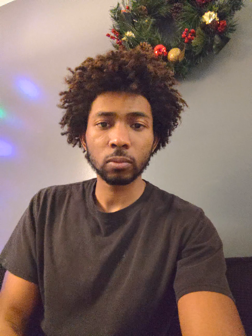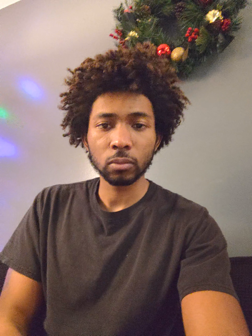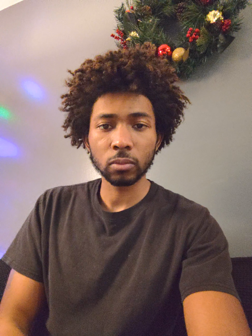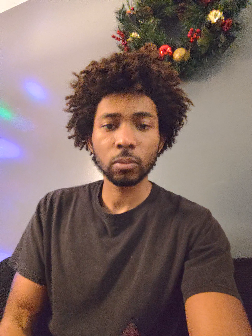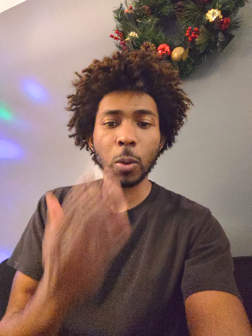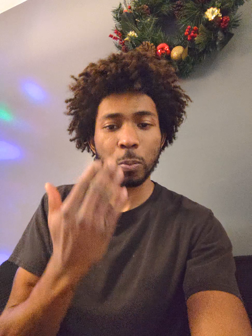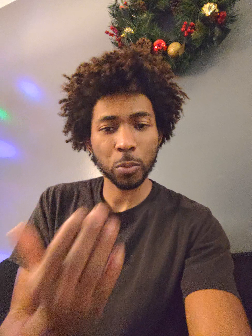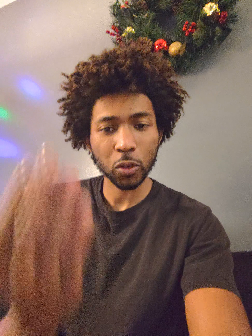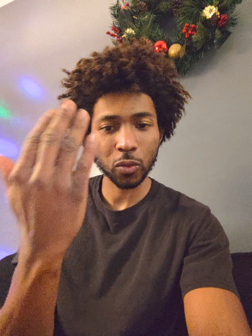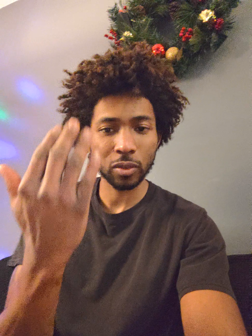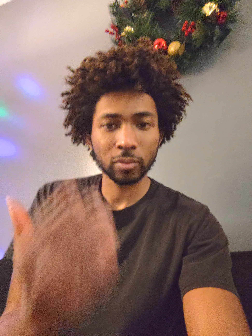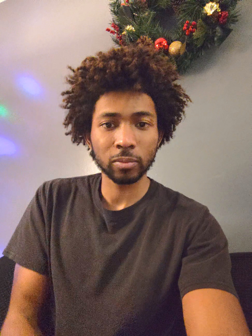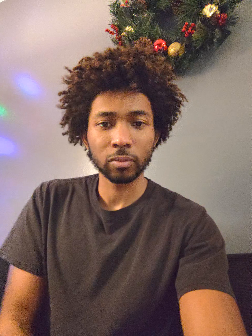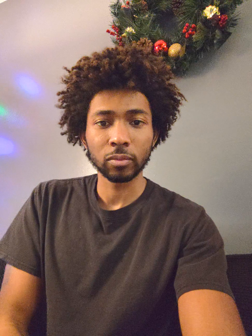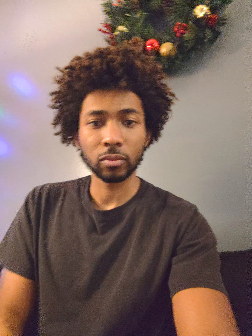morning